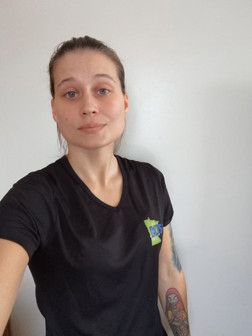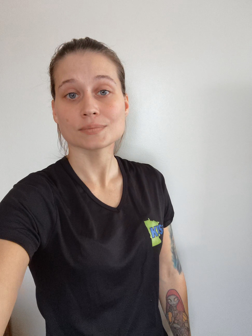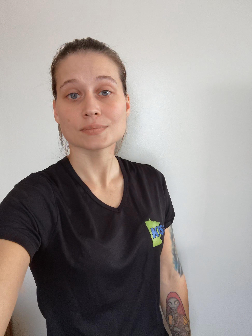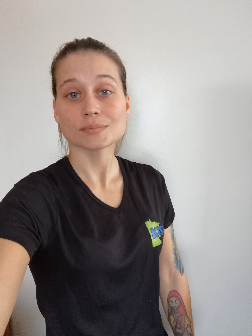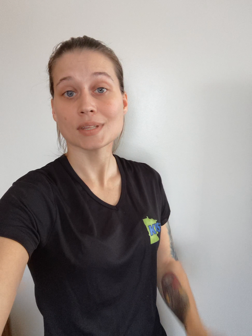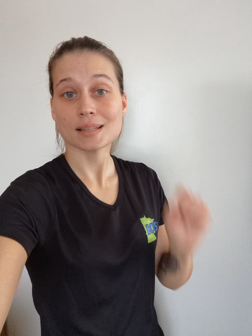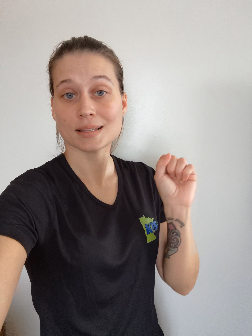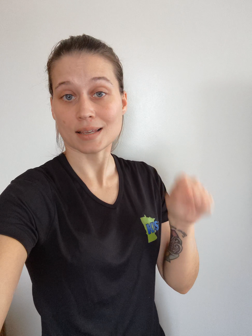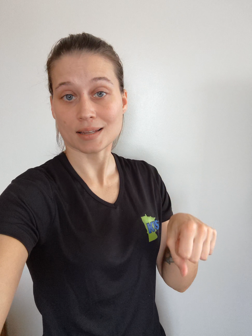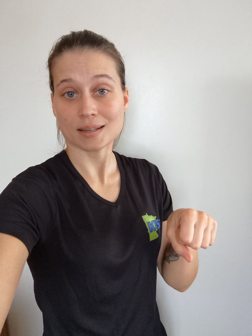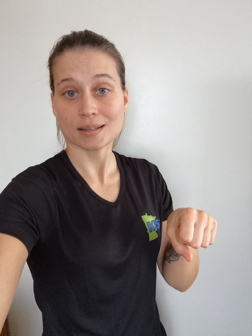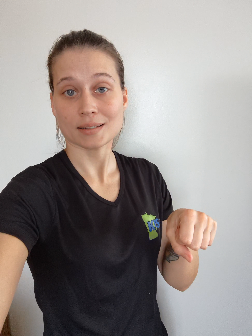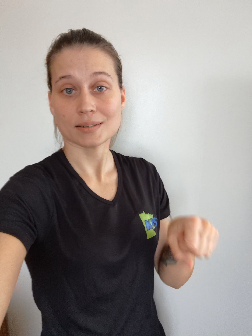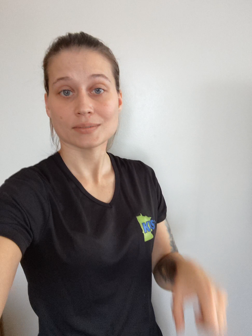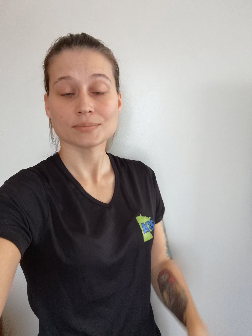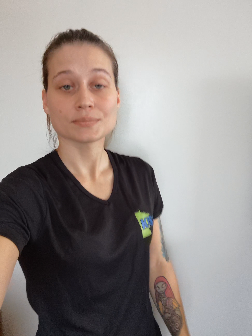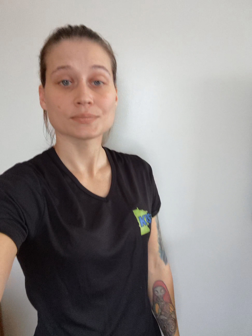can